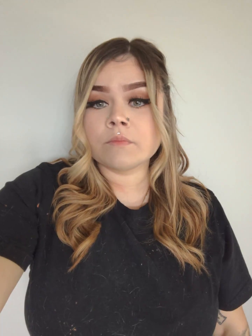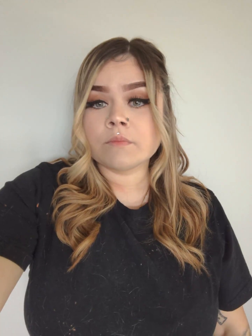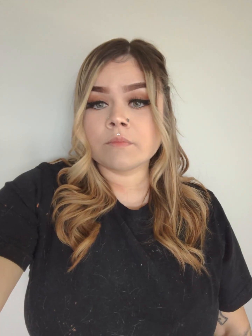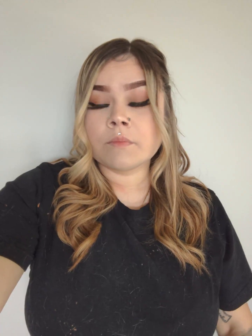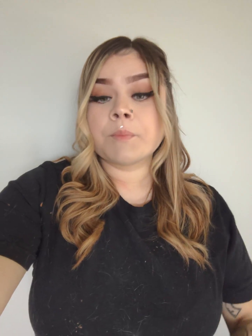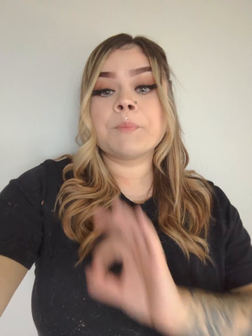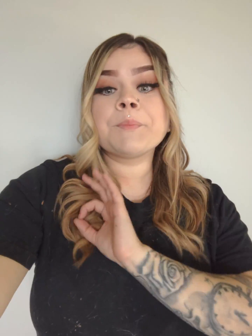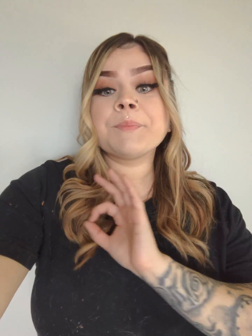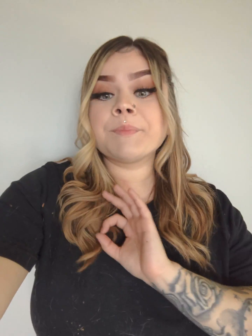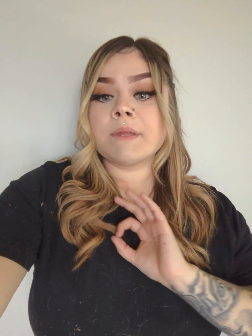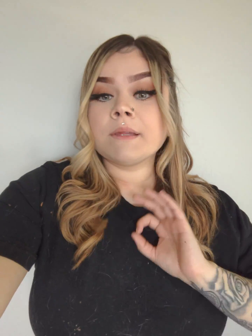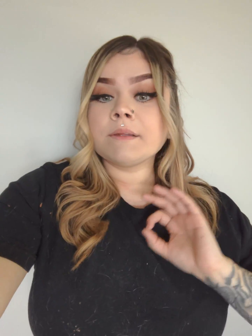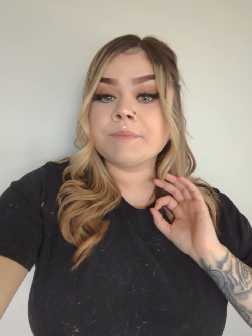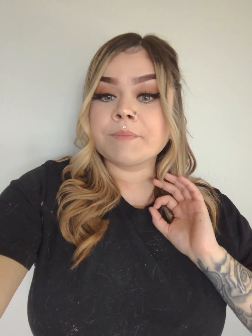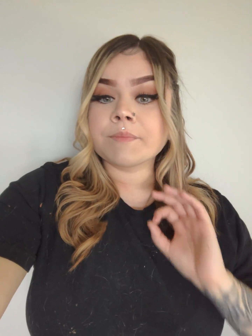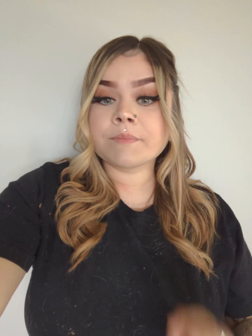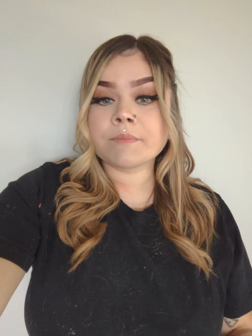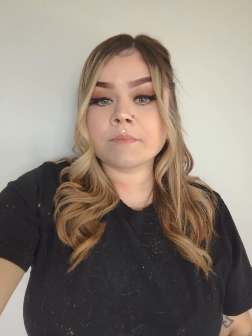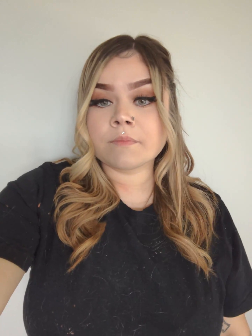beads